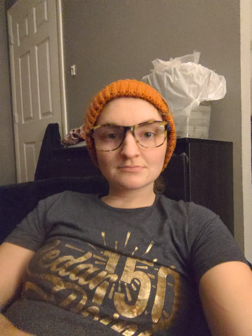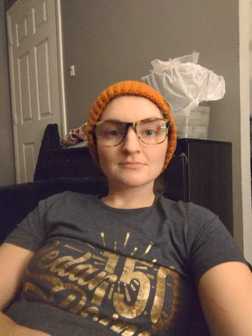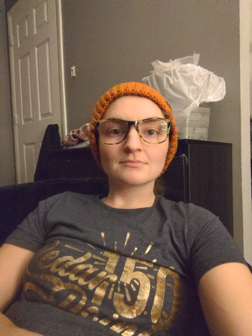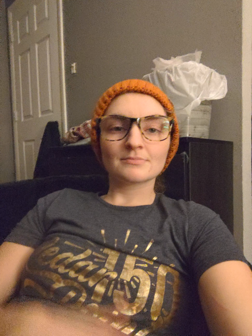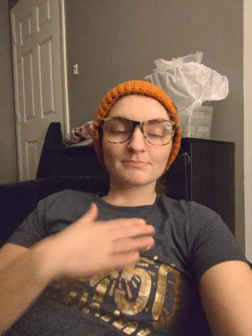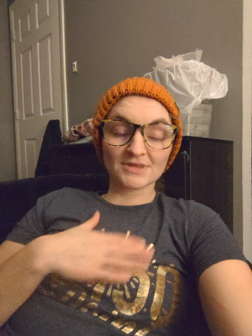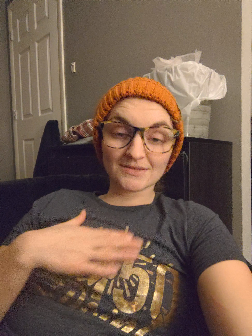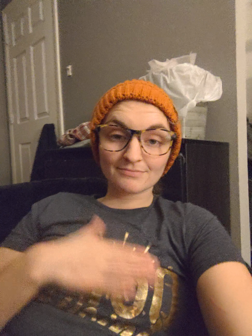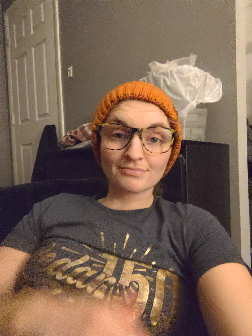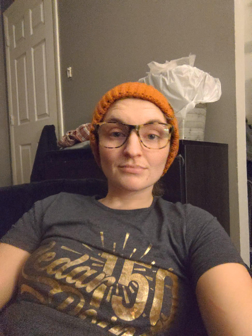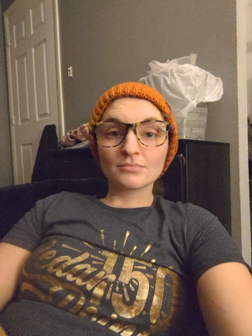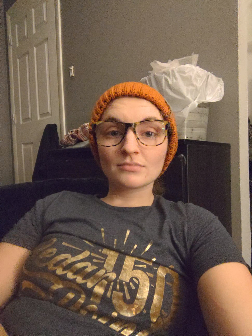please